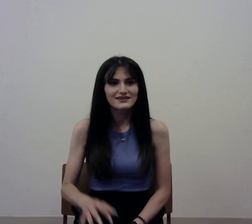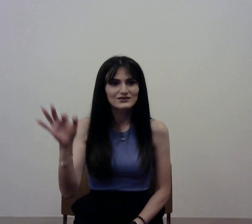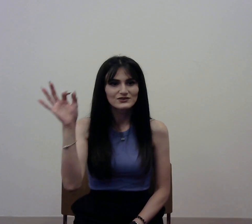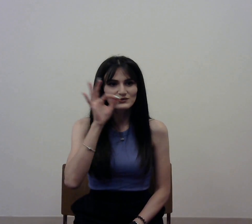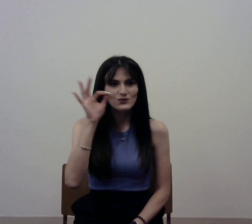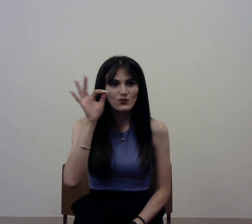ayaqyolu